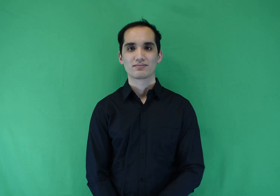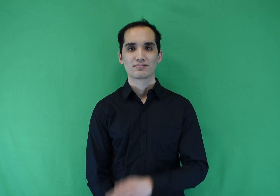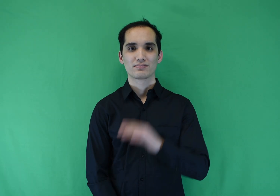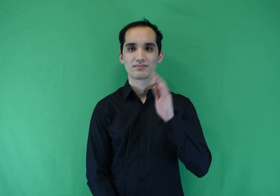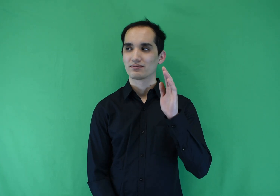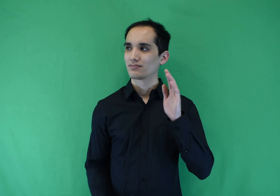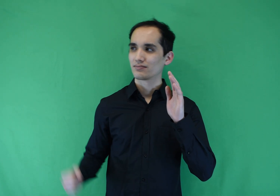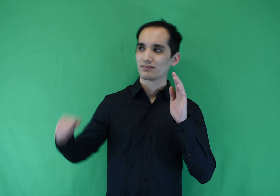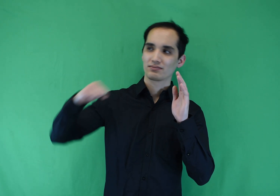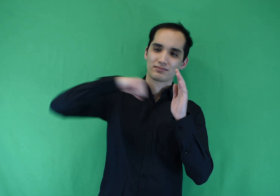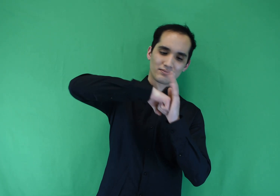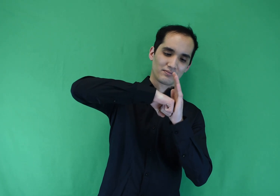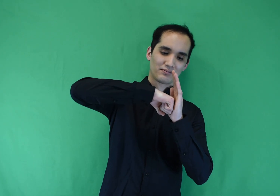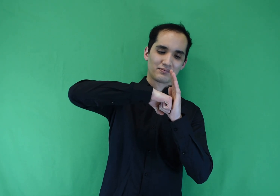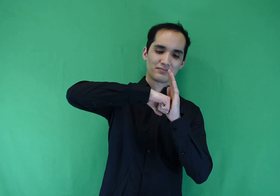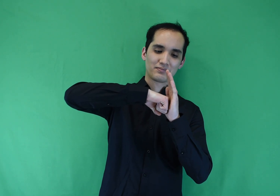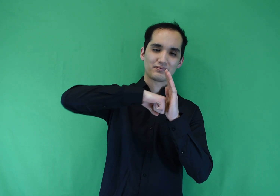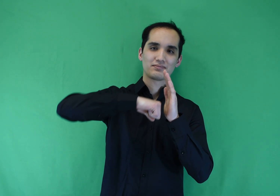golpe